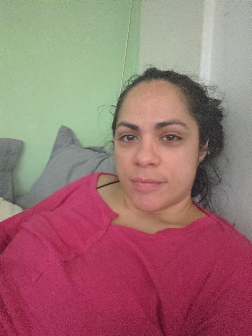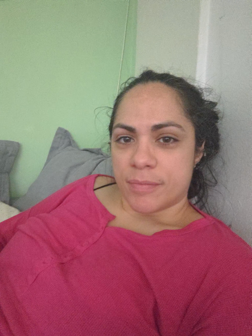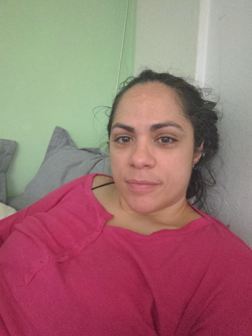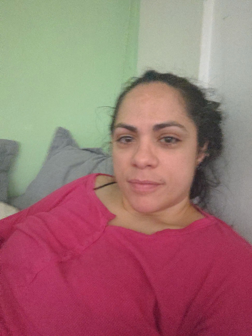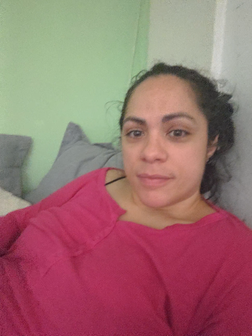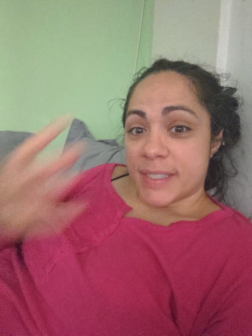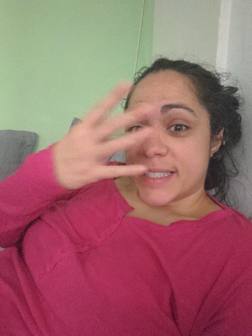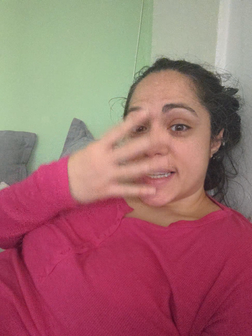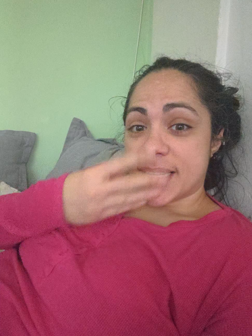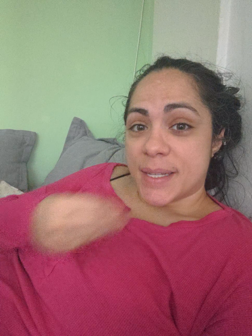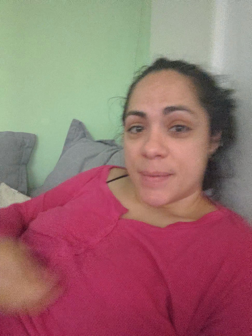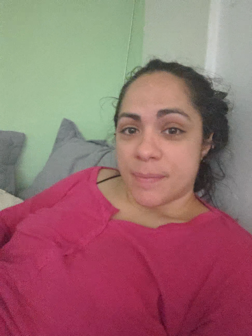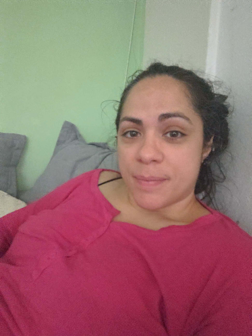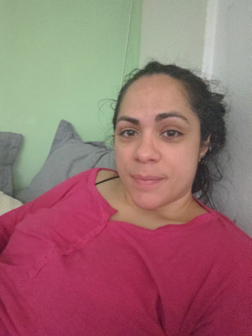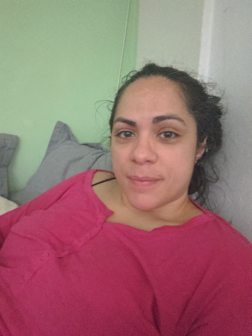sleep